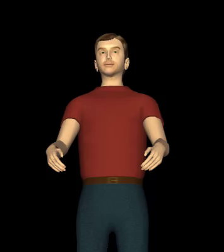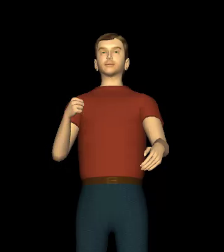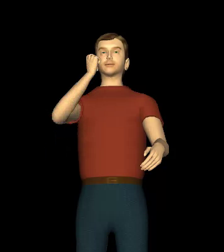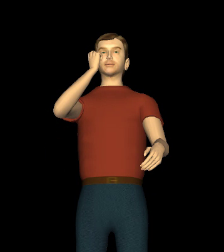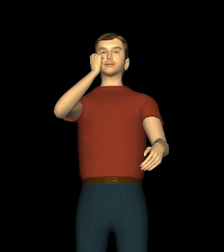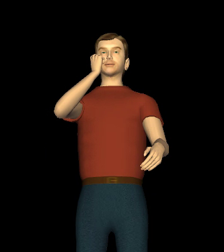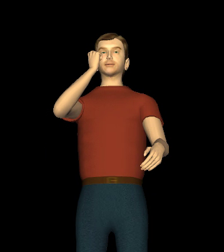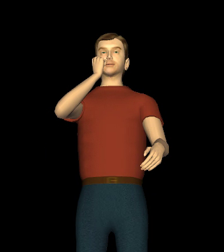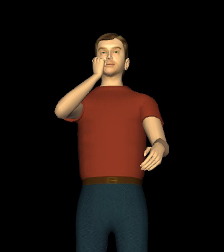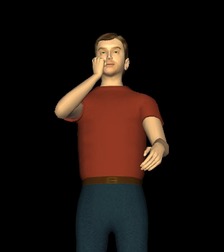معجنات